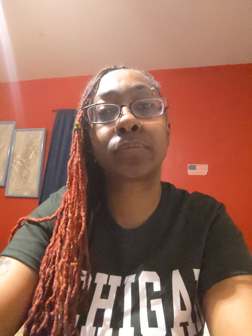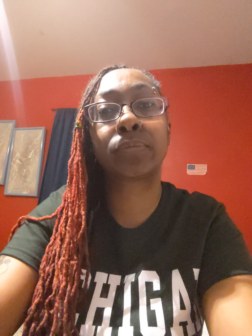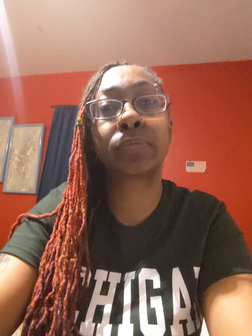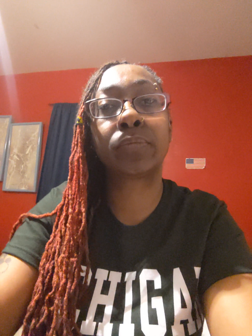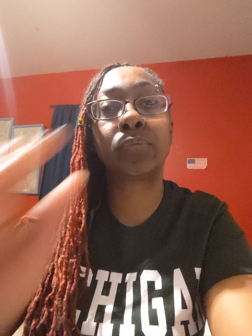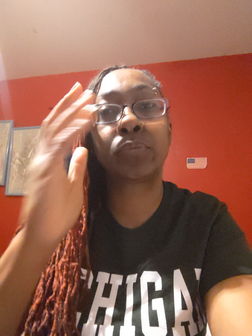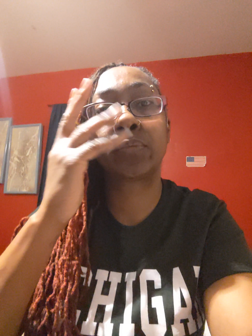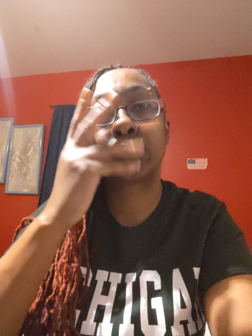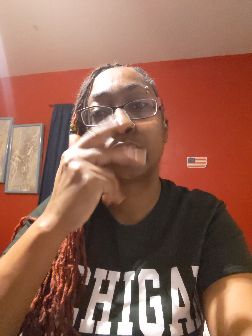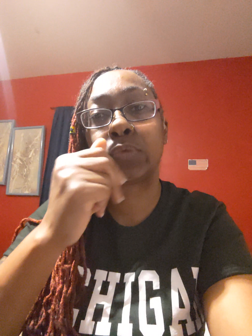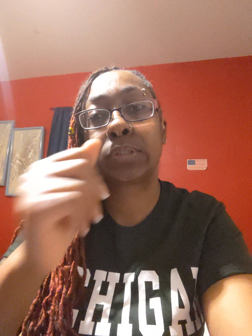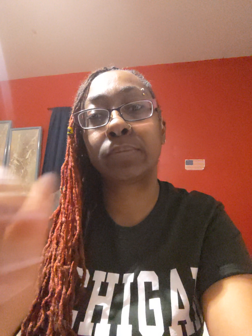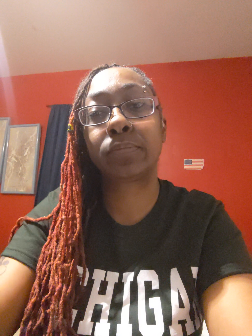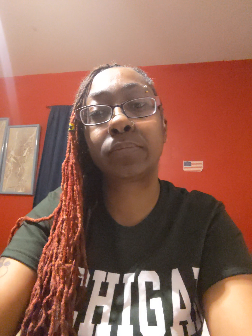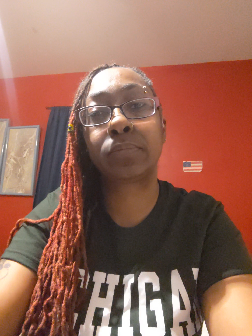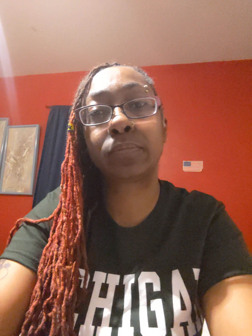pretty